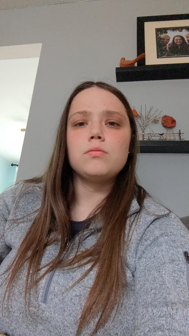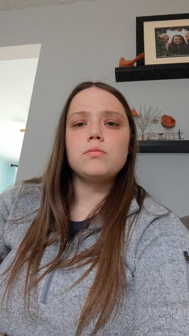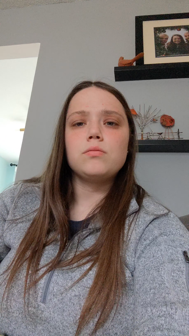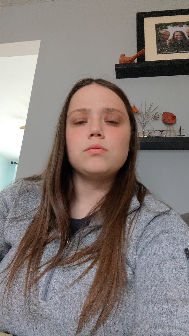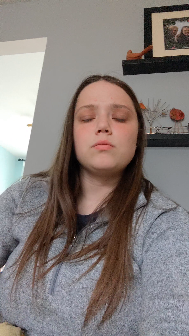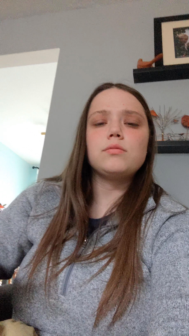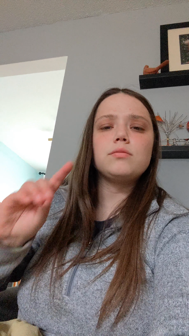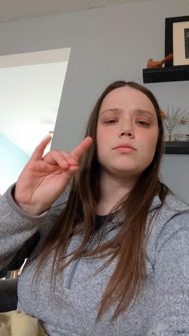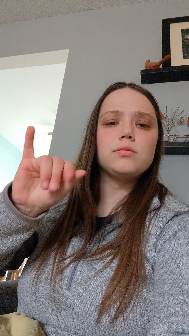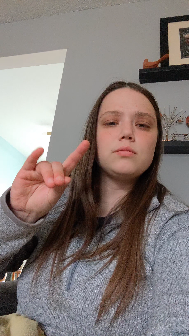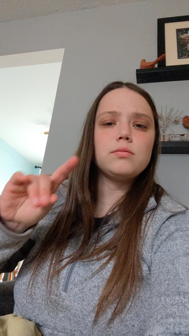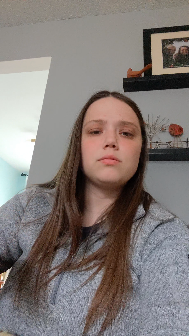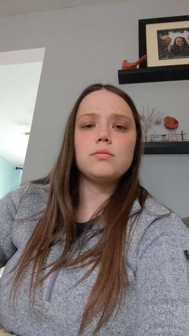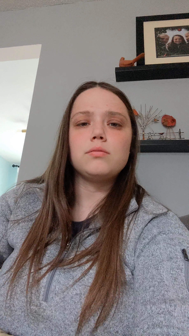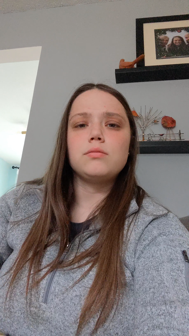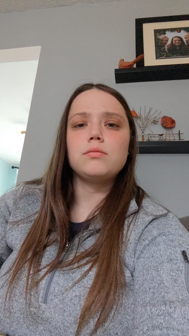did